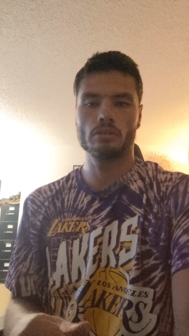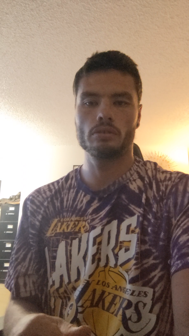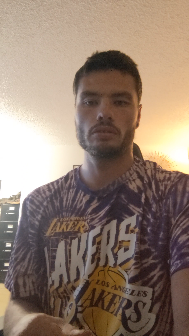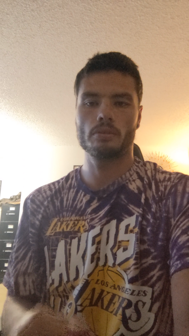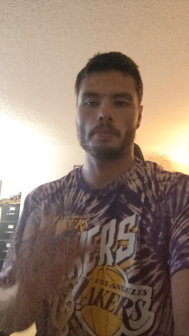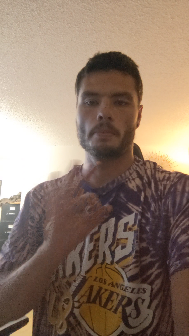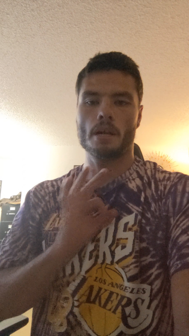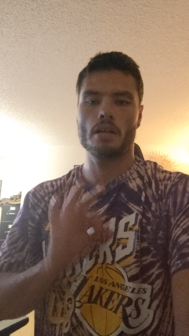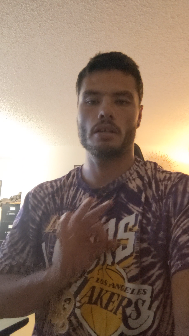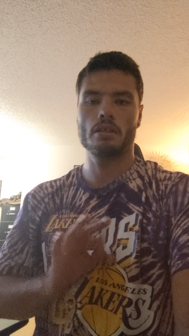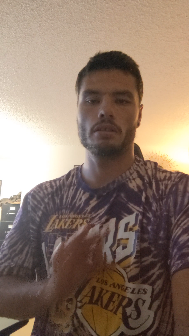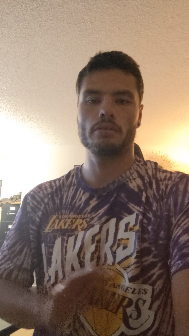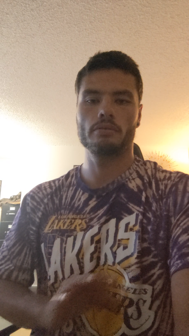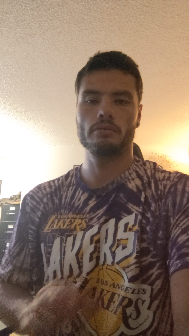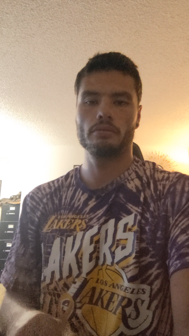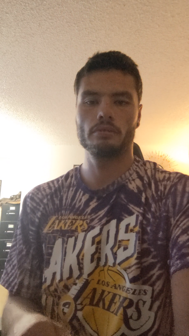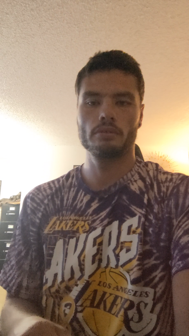button